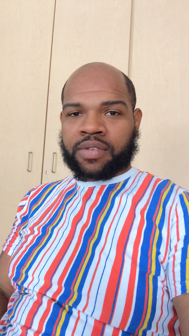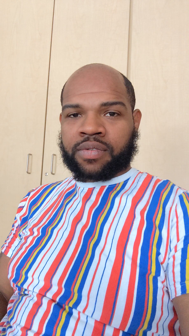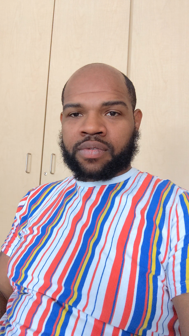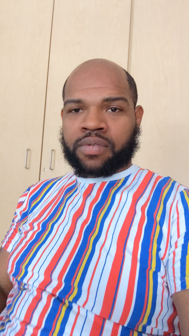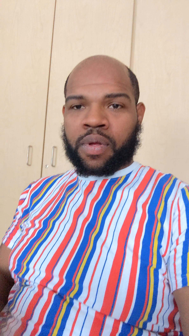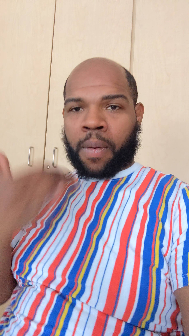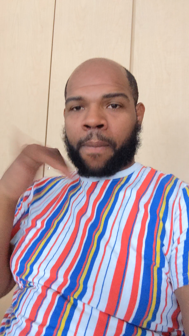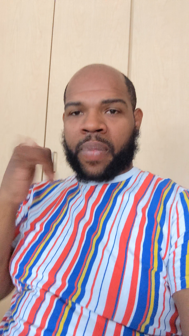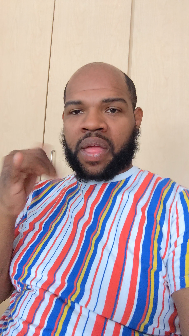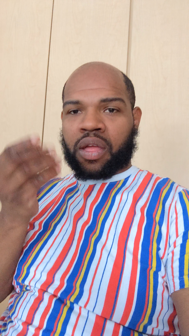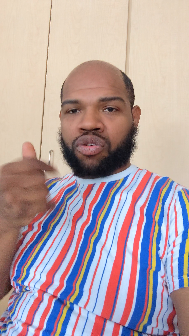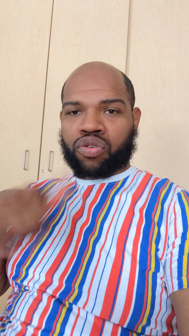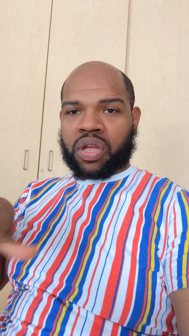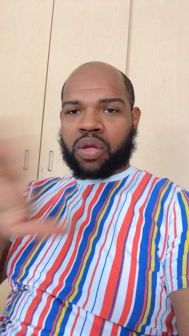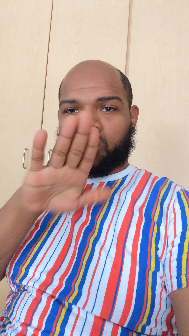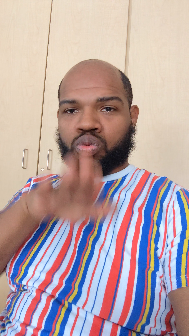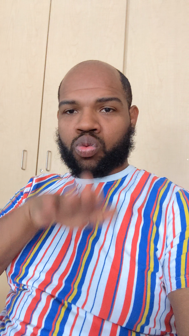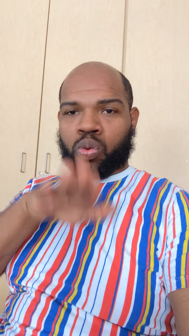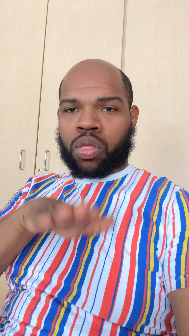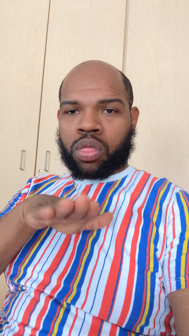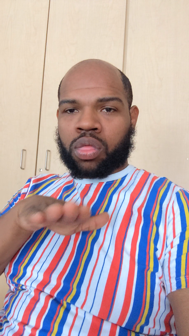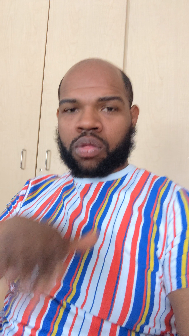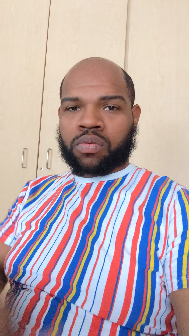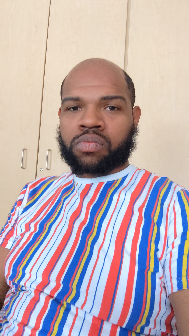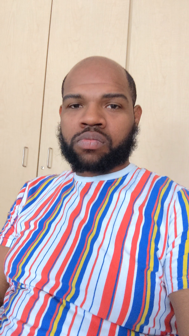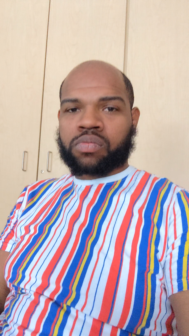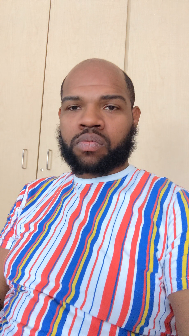playground